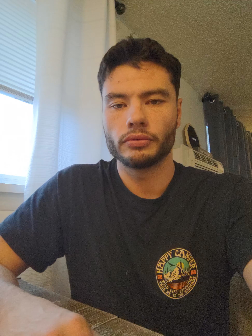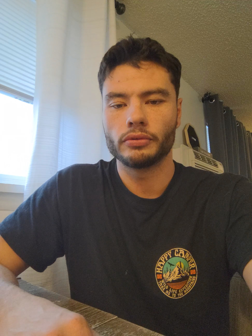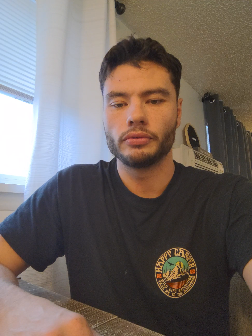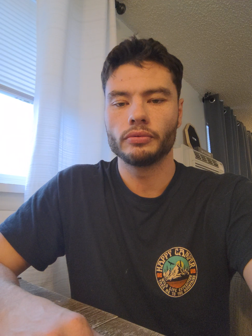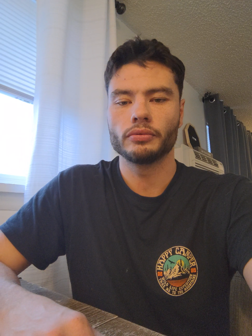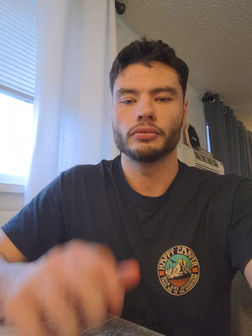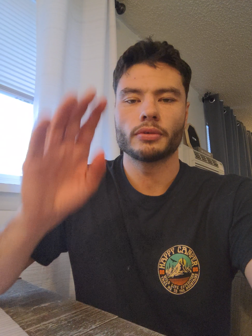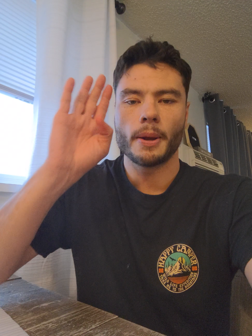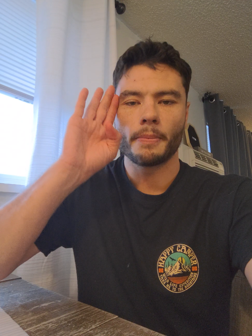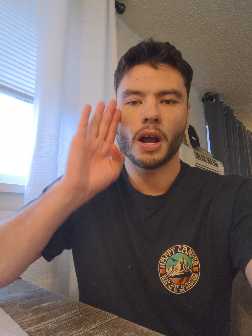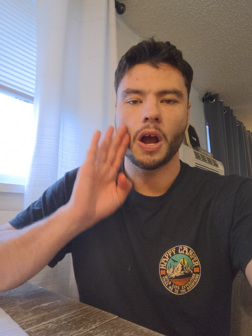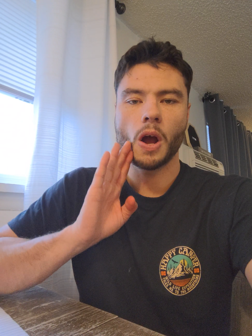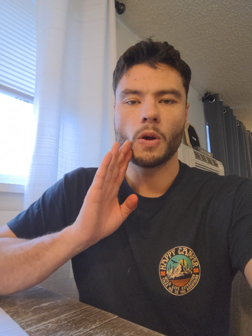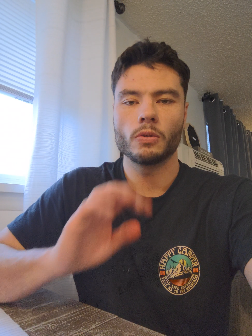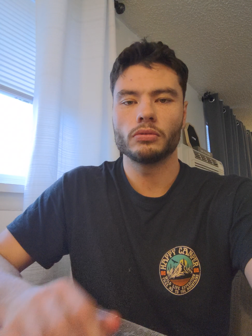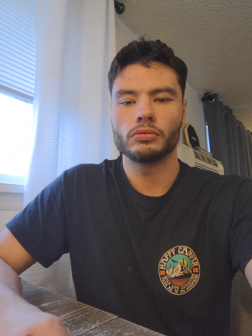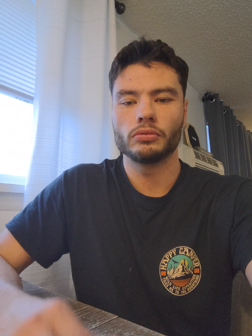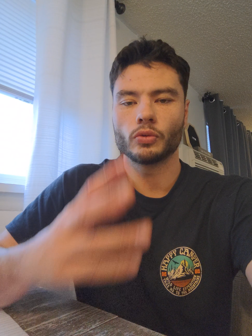brown